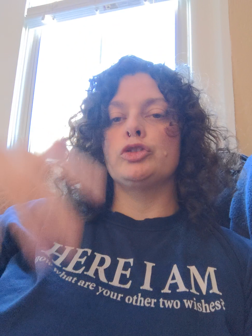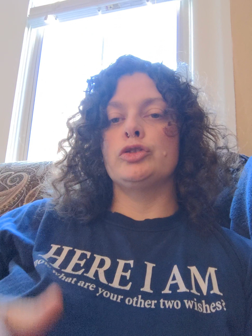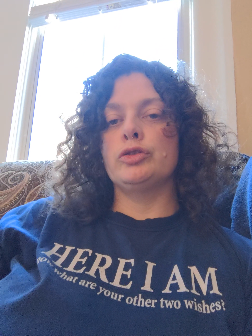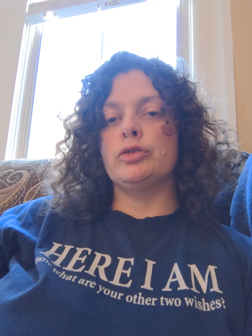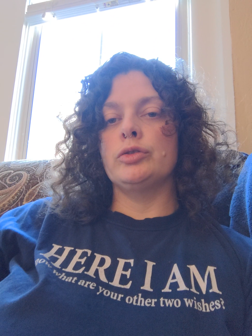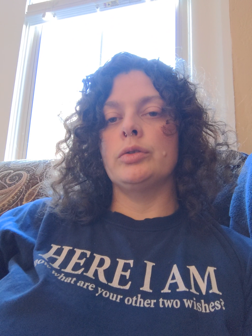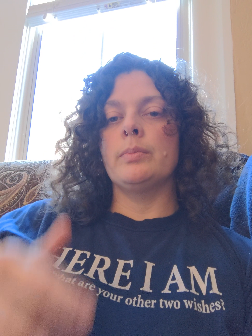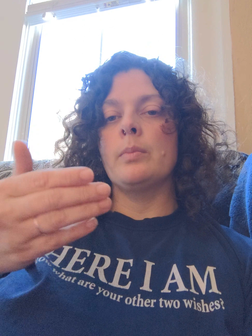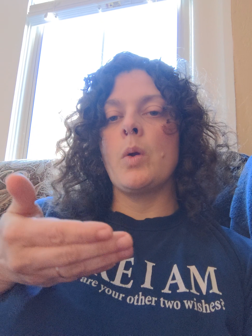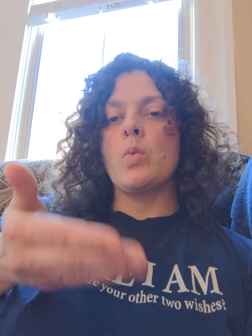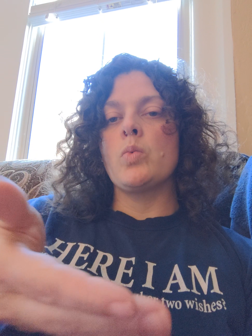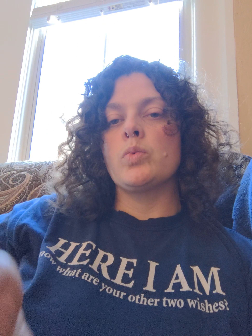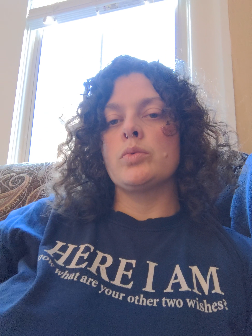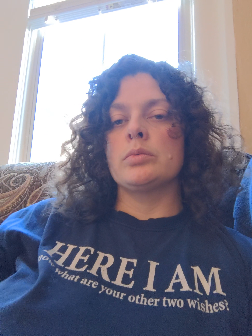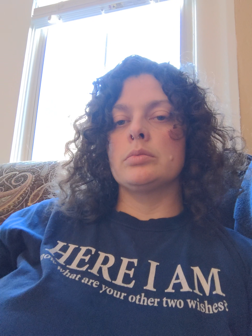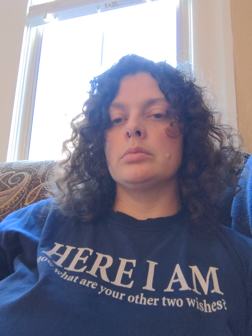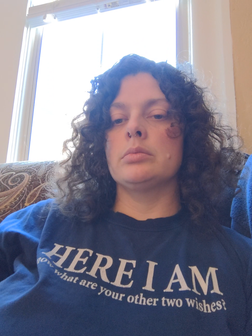boat